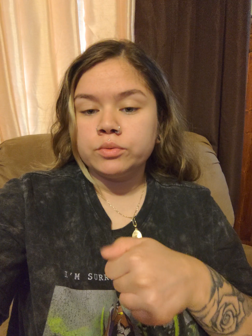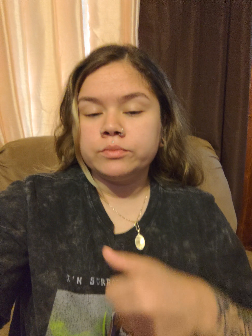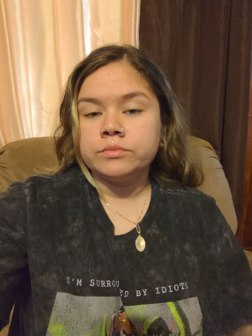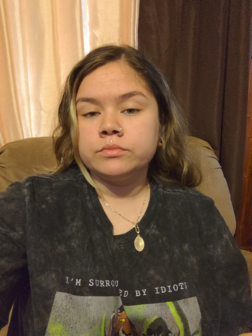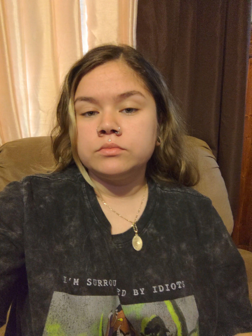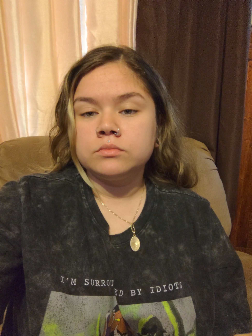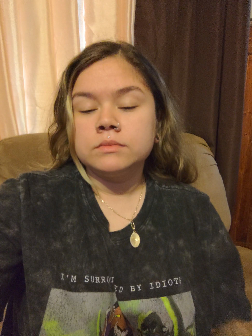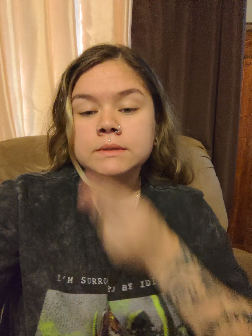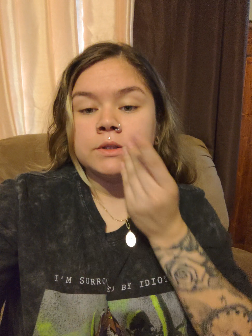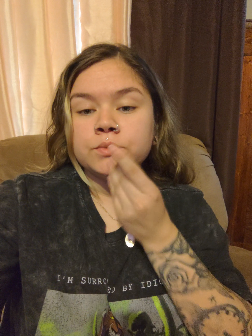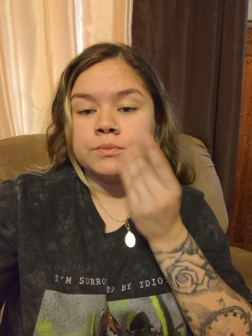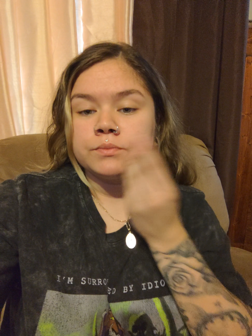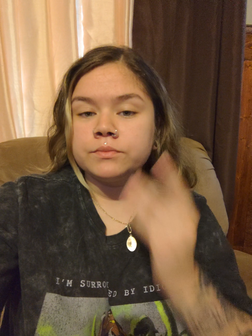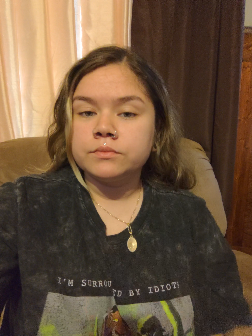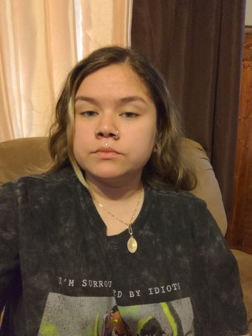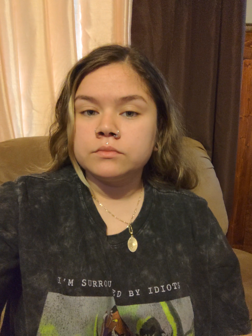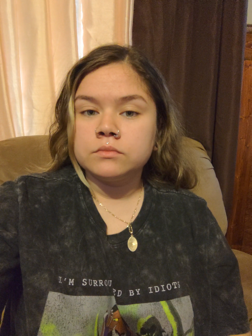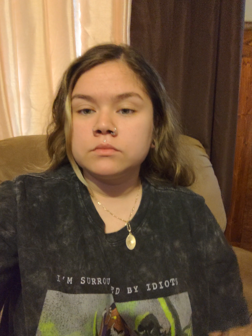dinner